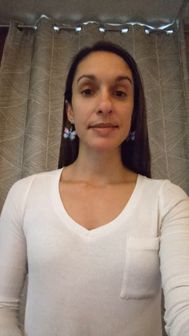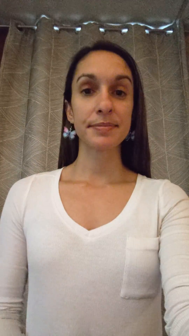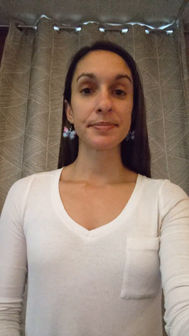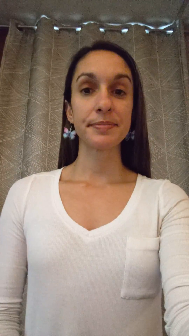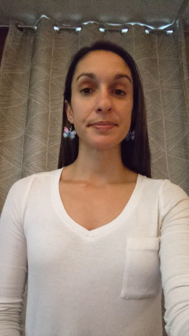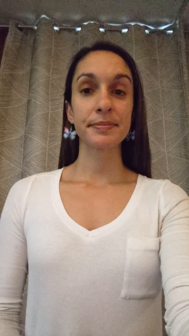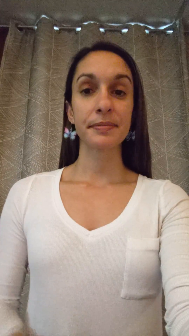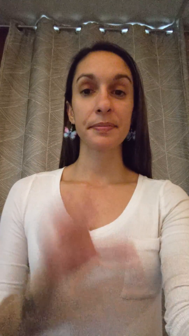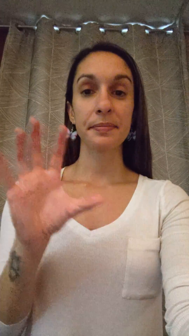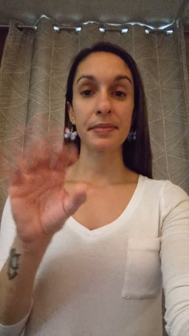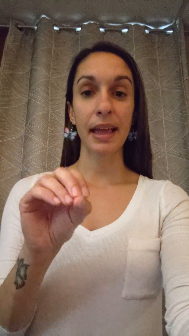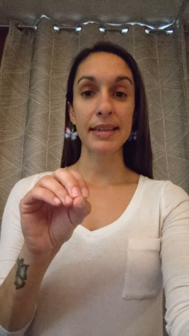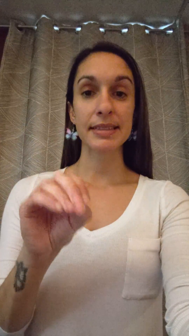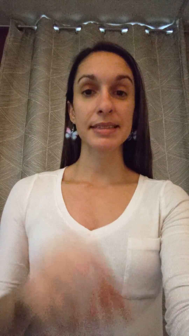bite